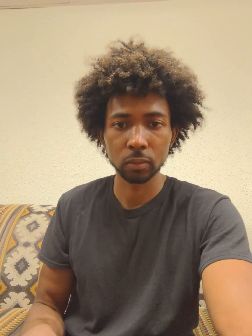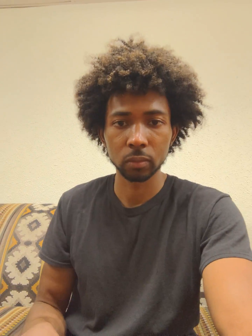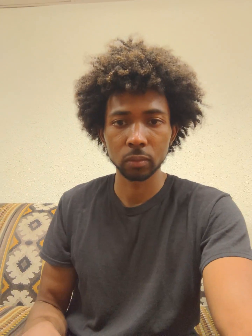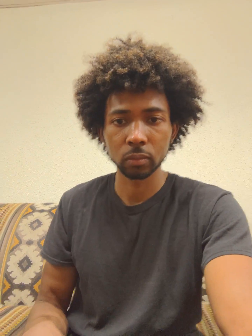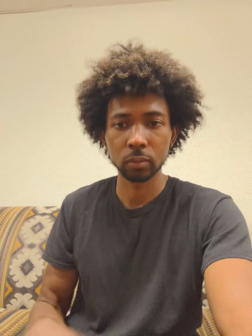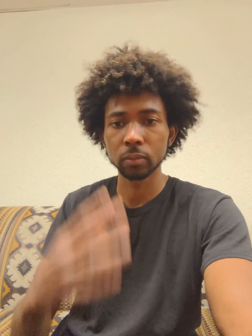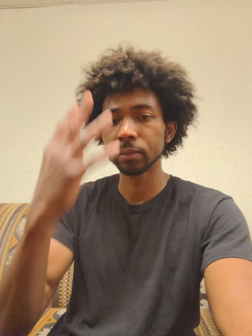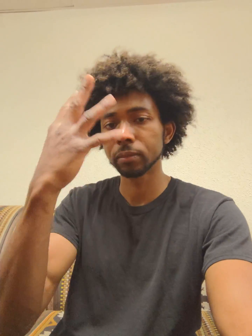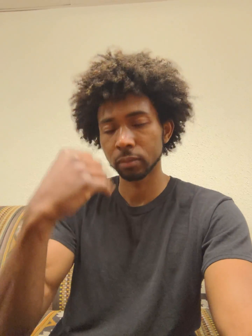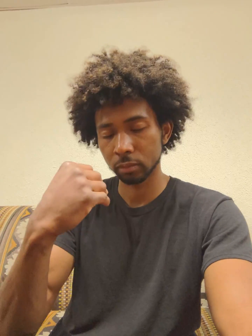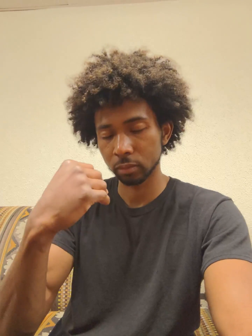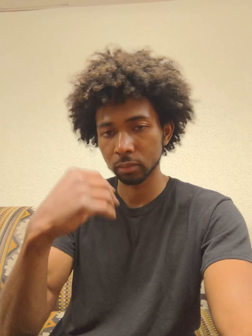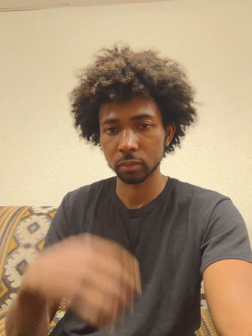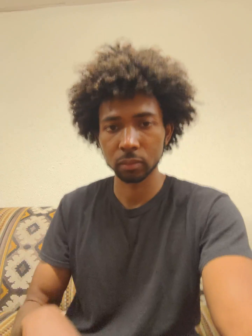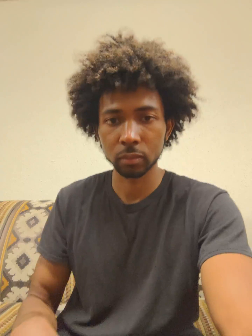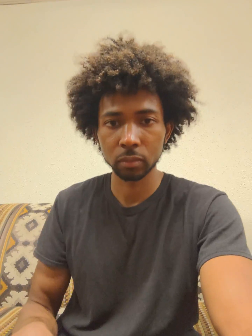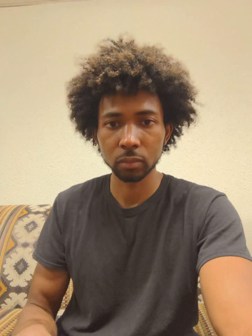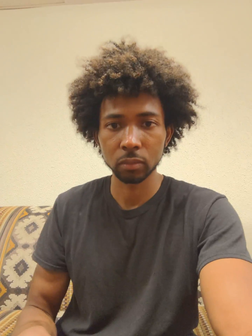asleep